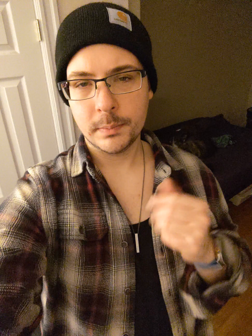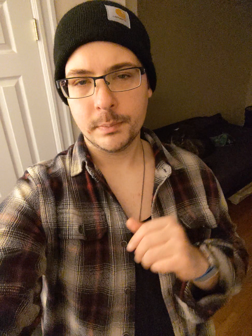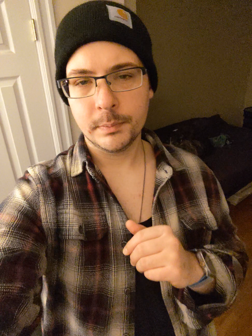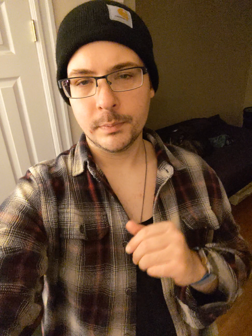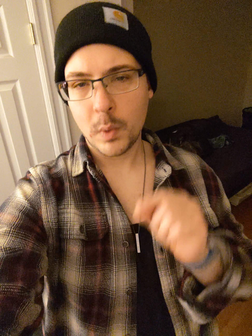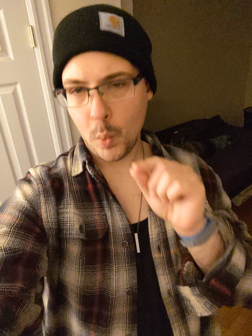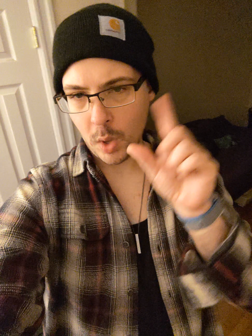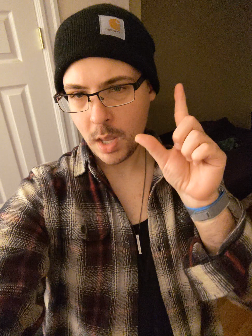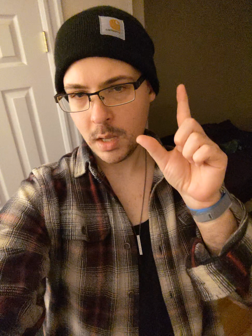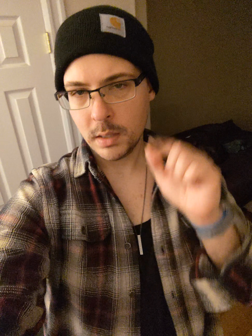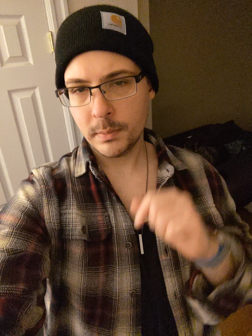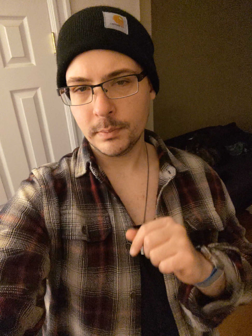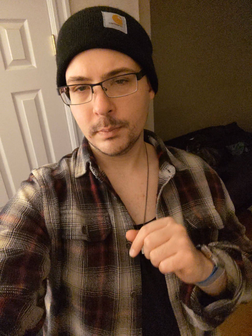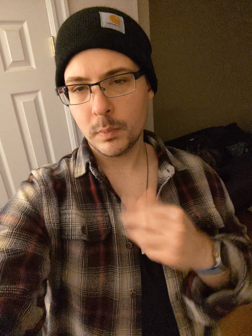wake